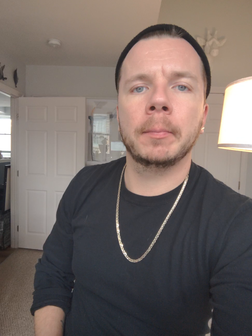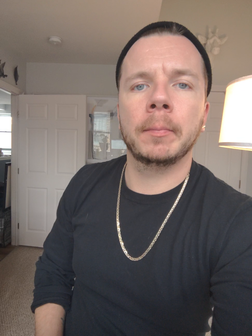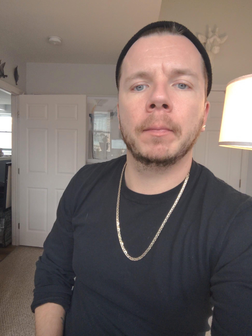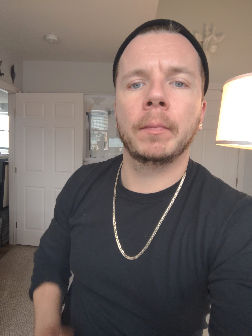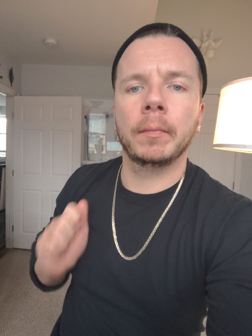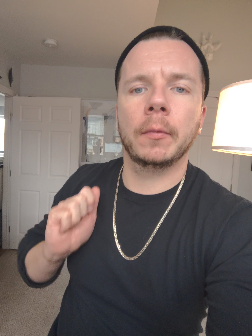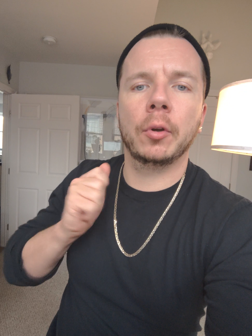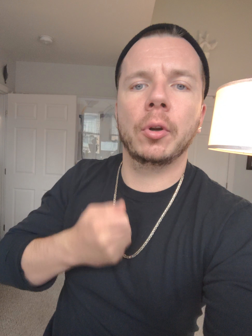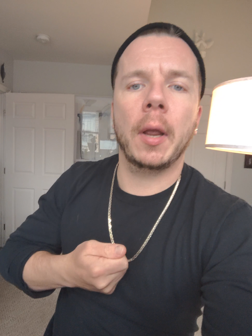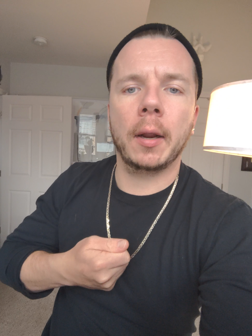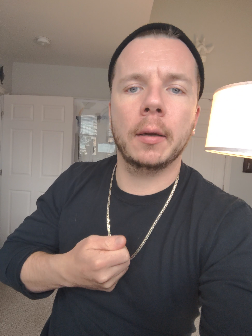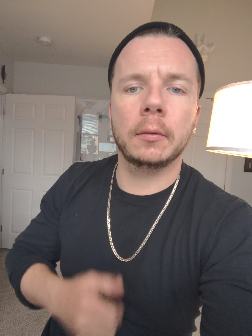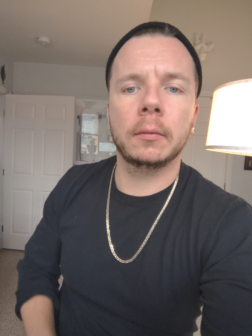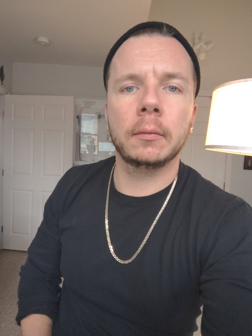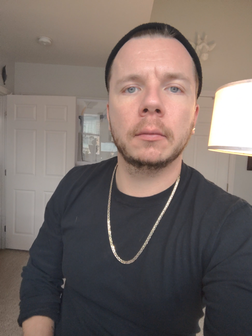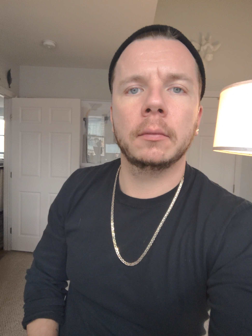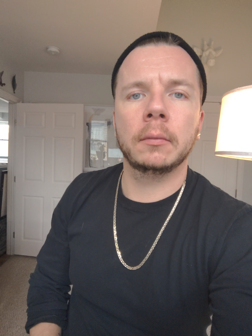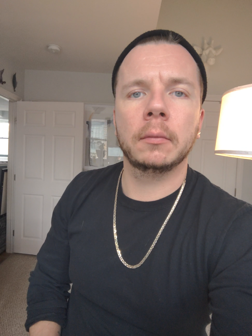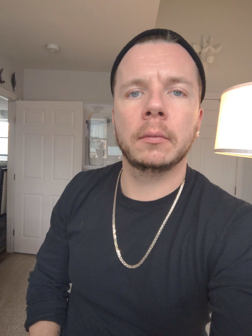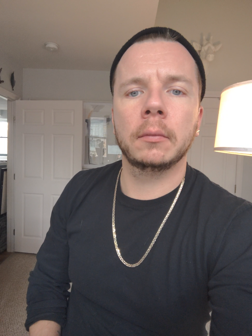jacket